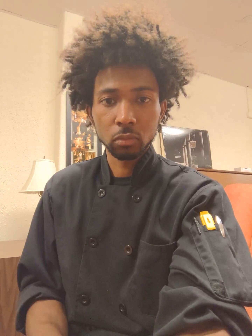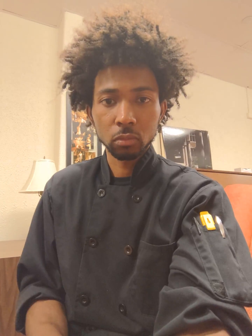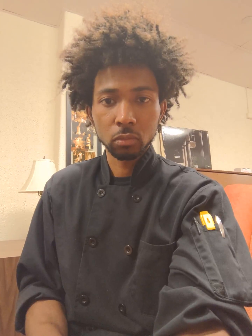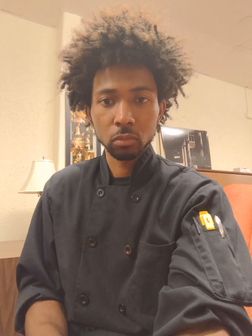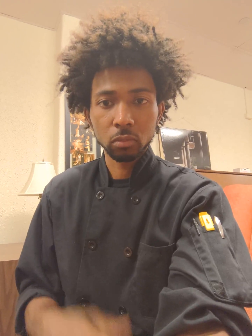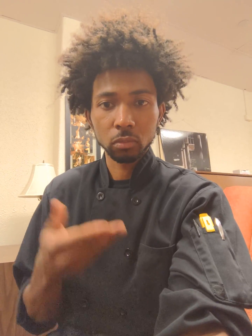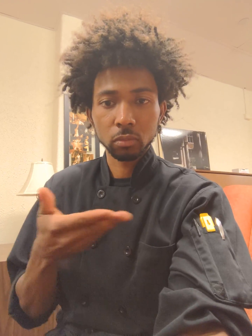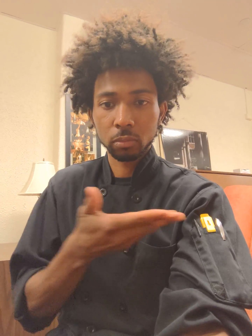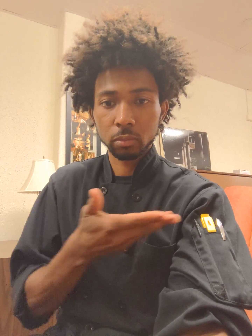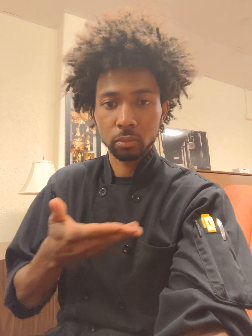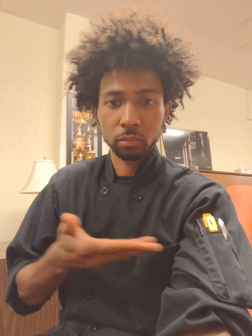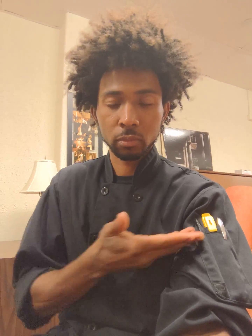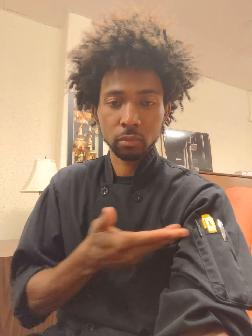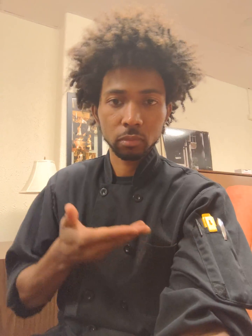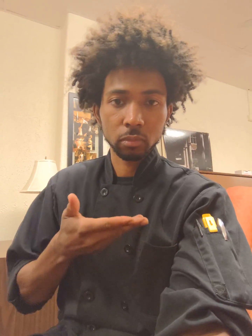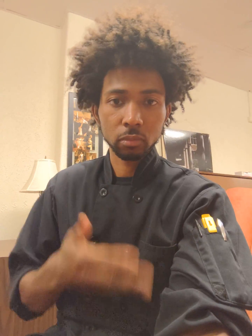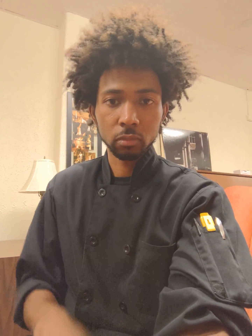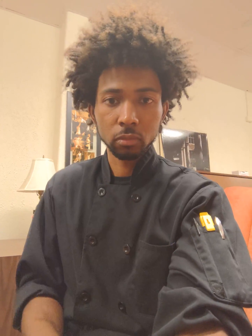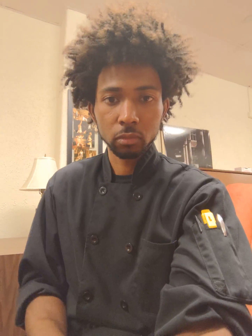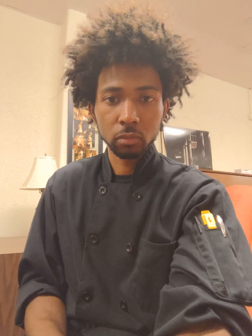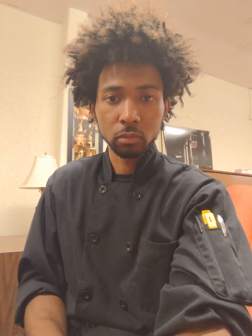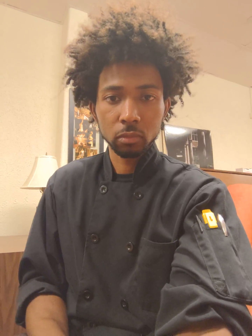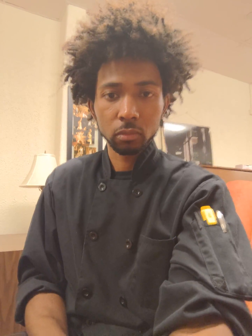baby